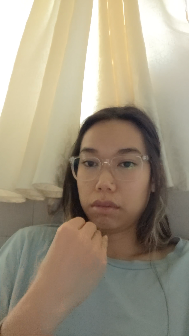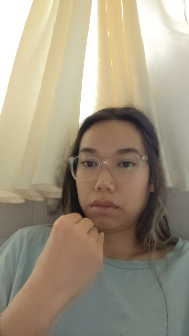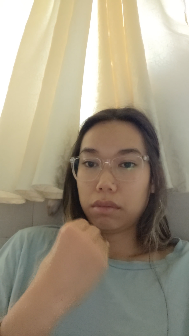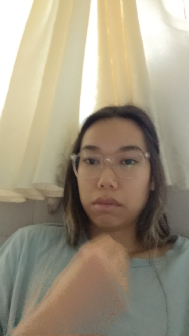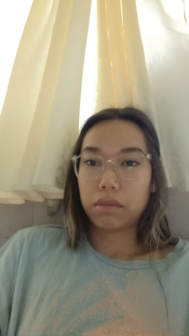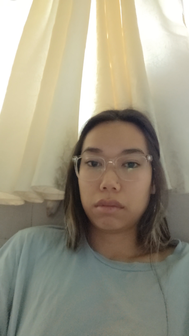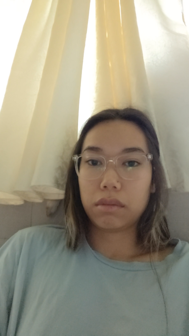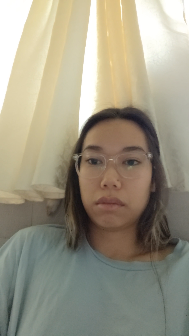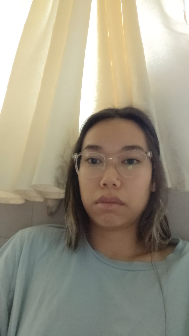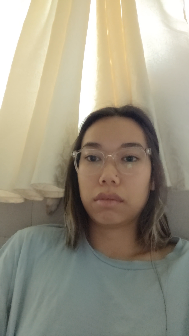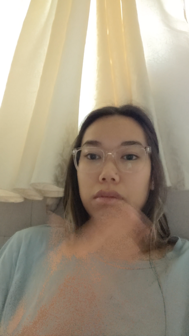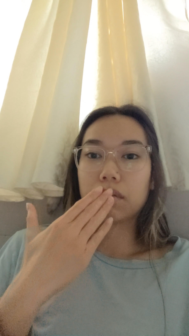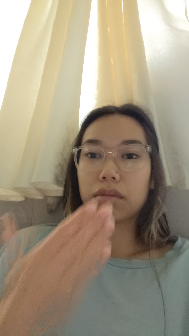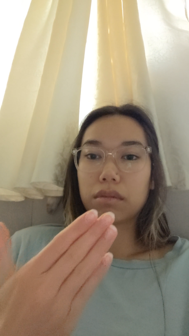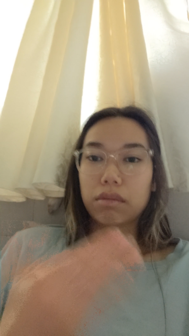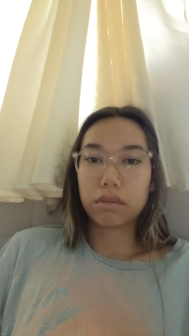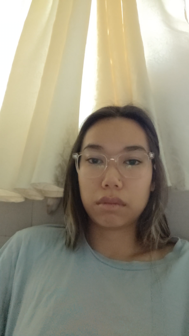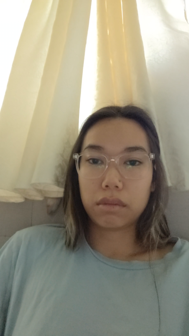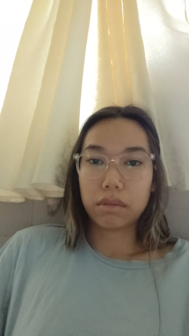good